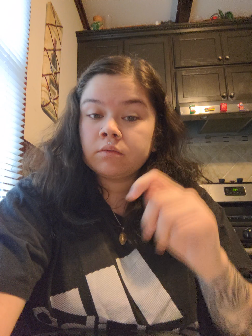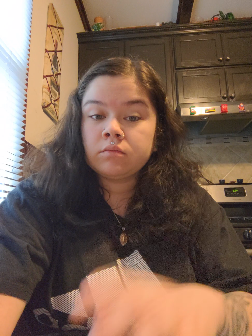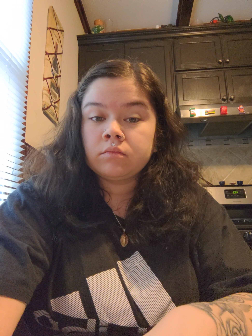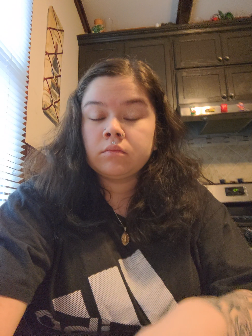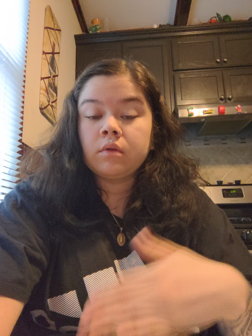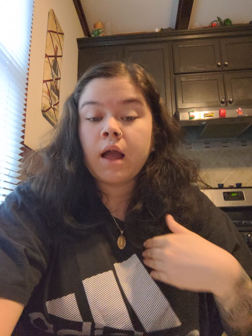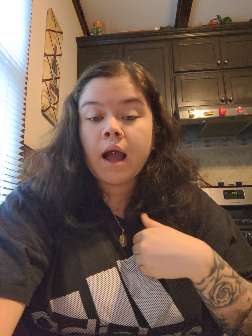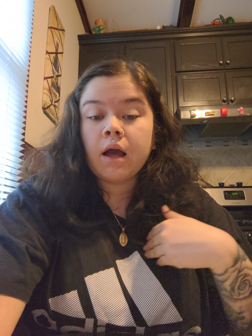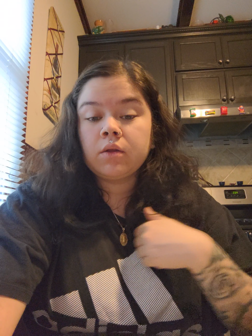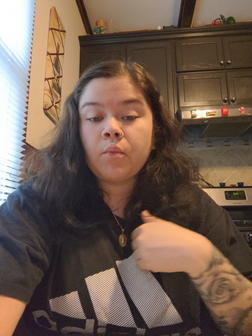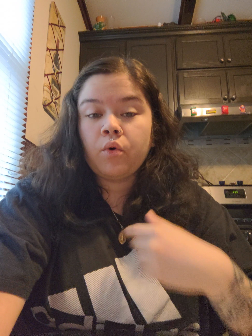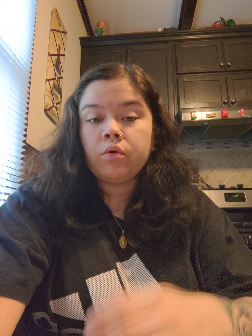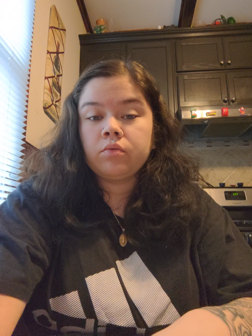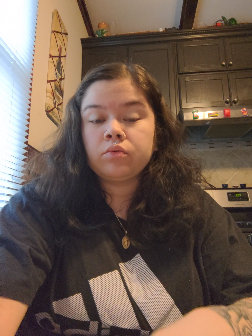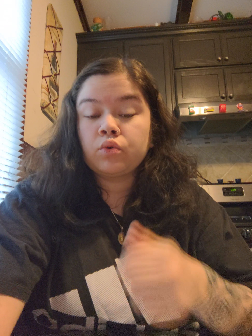animal